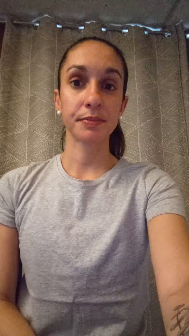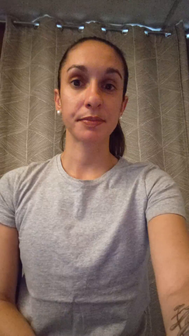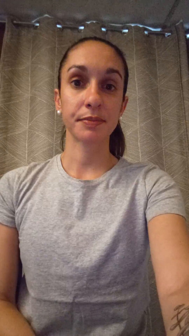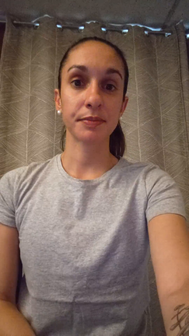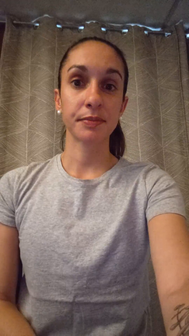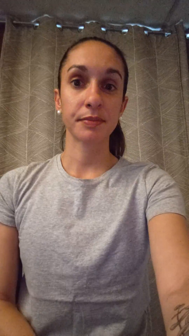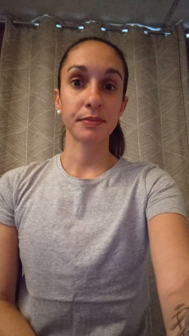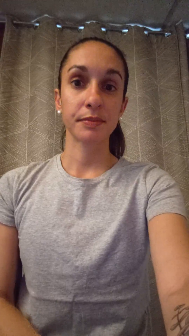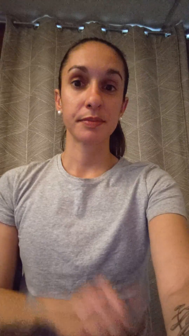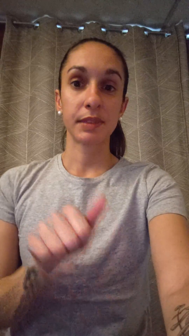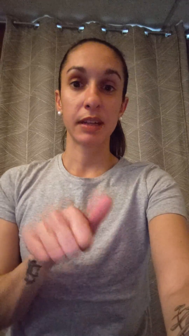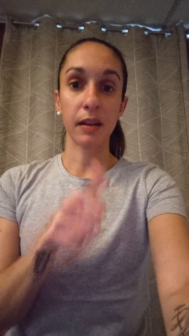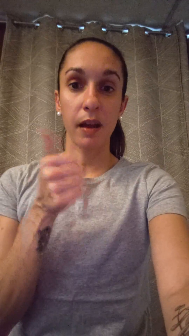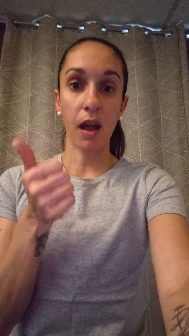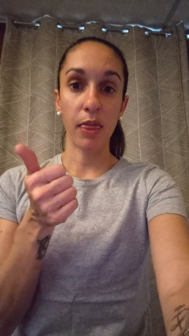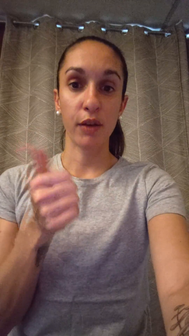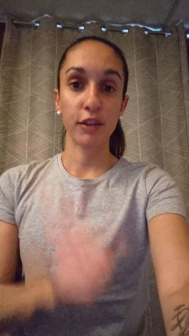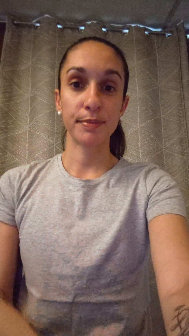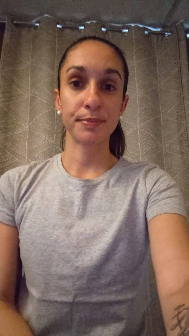other